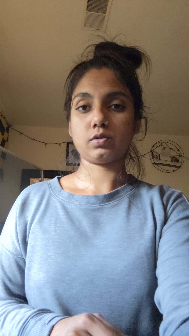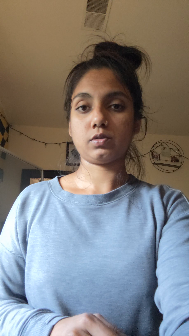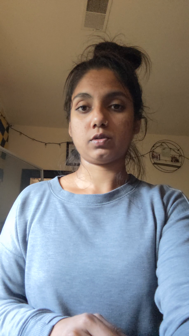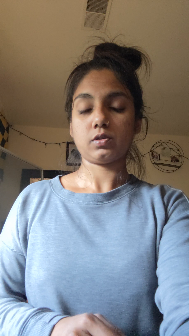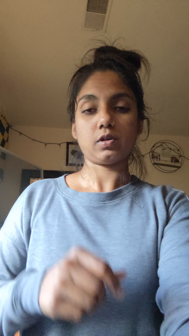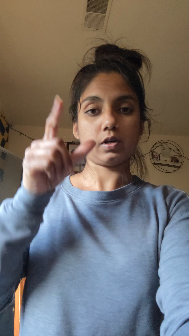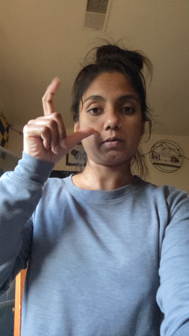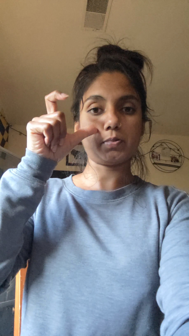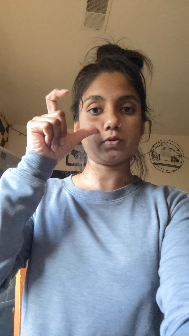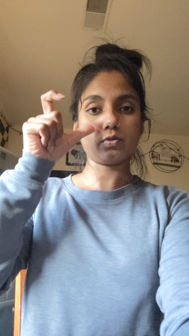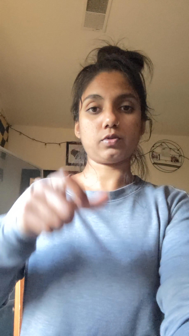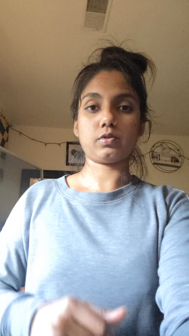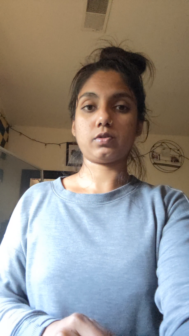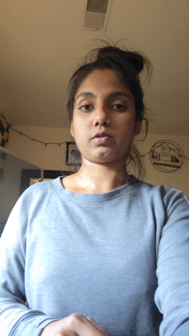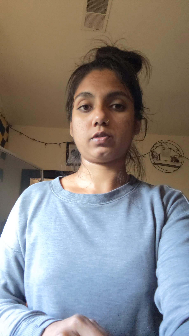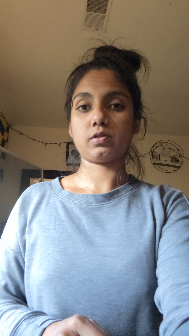camera